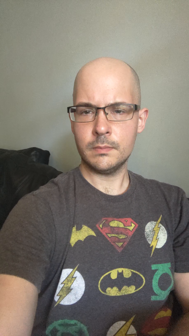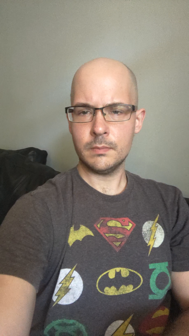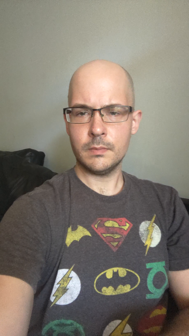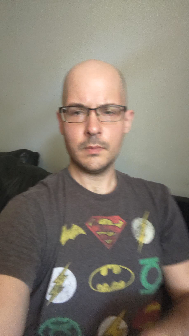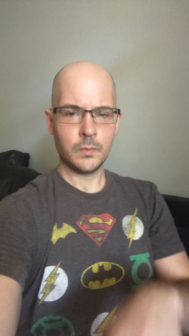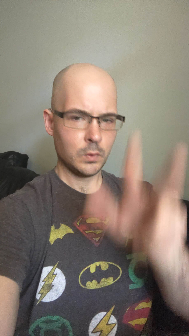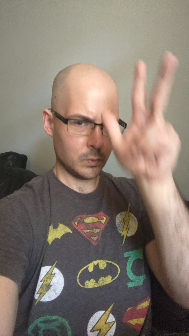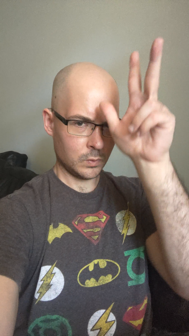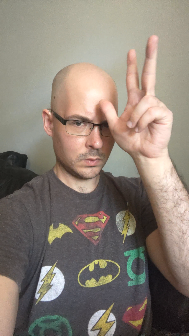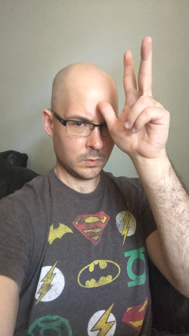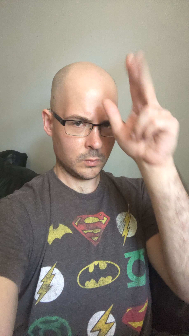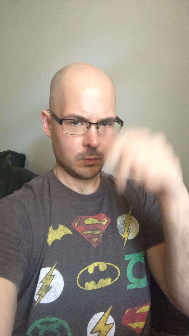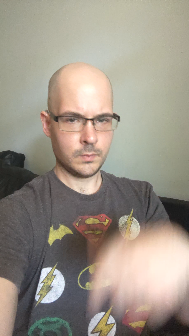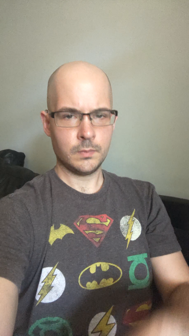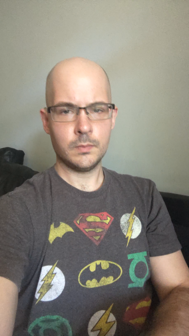rooster